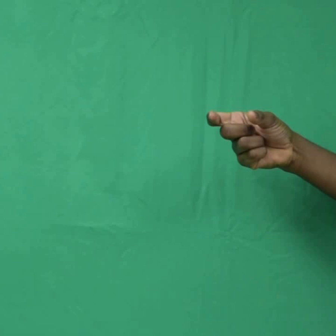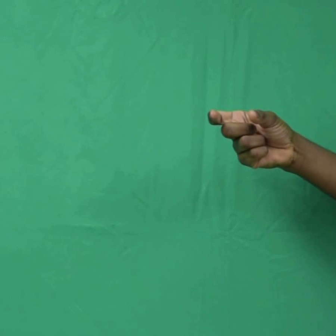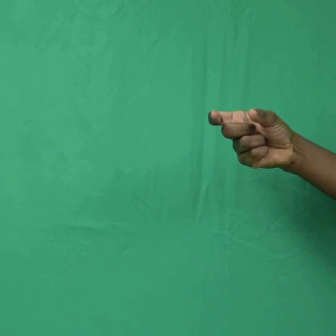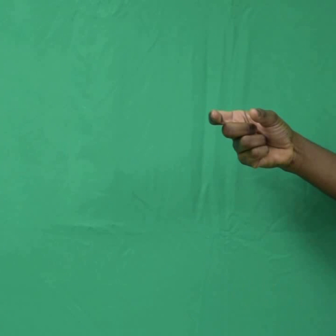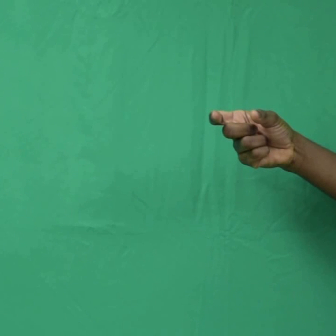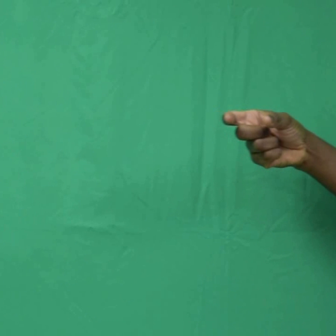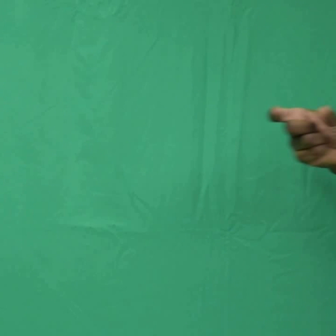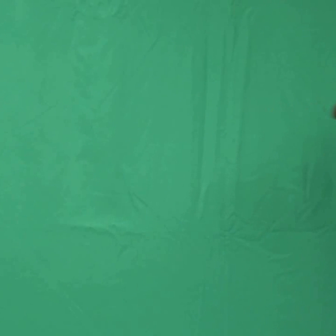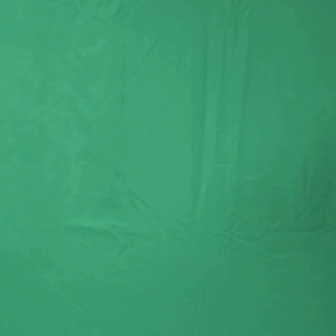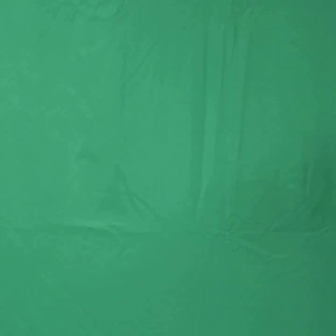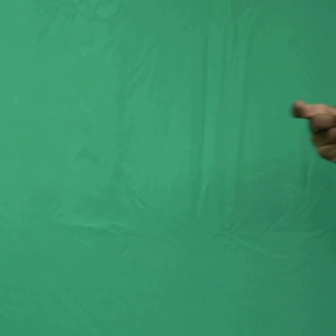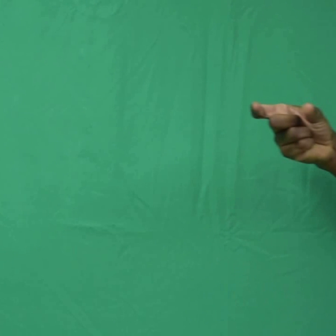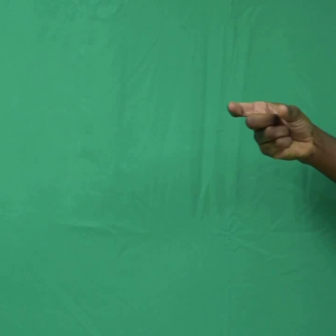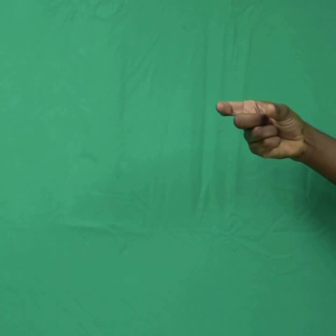X